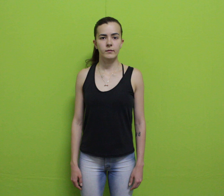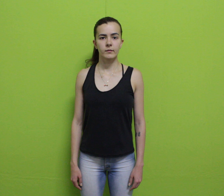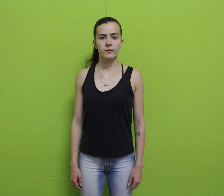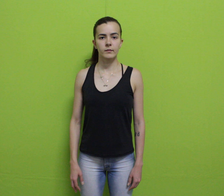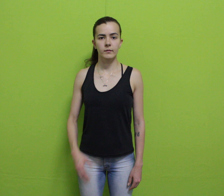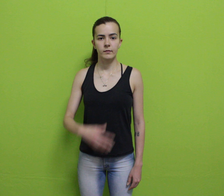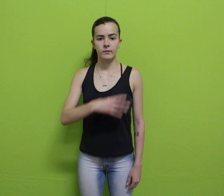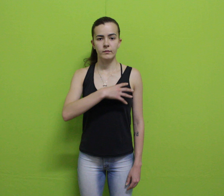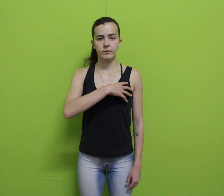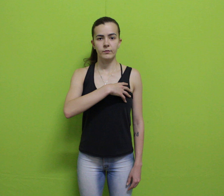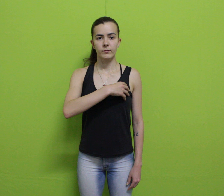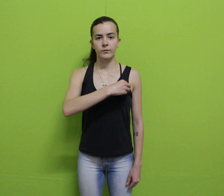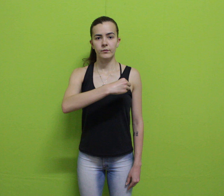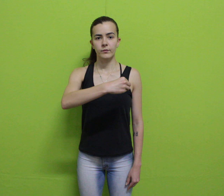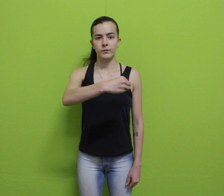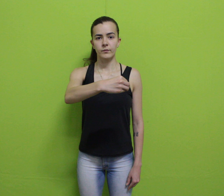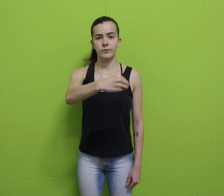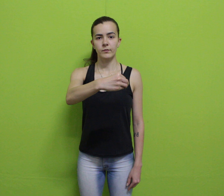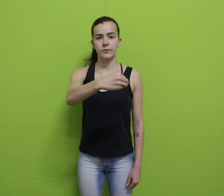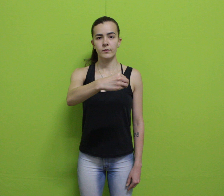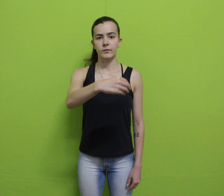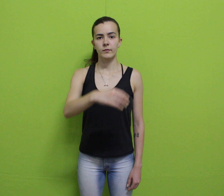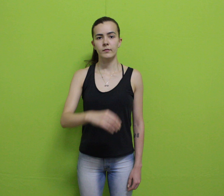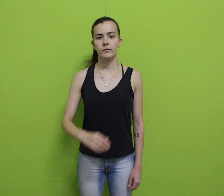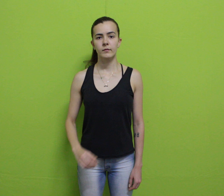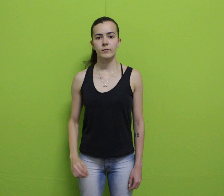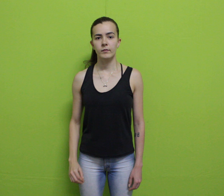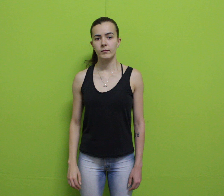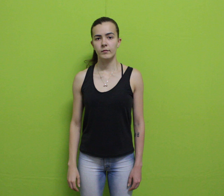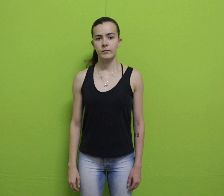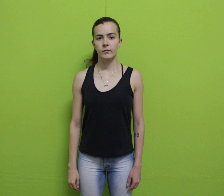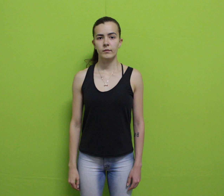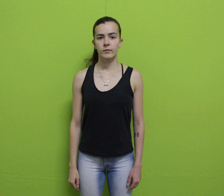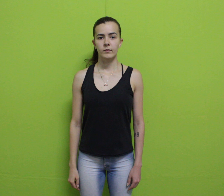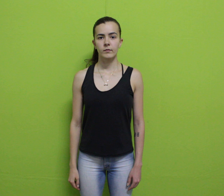filho